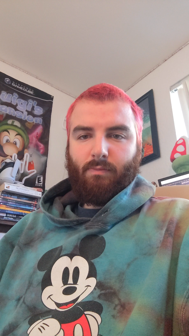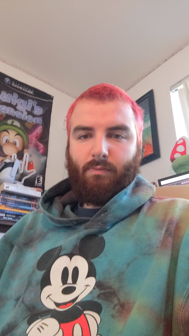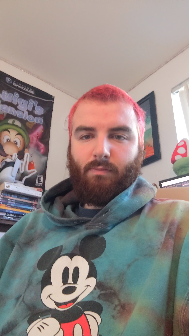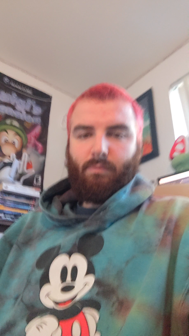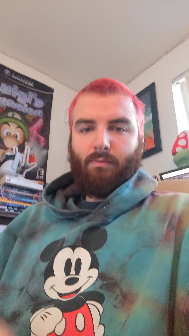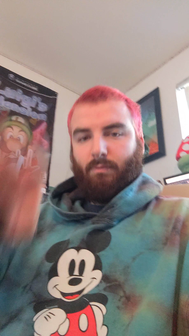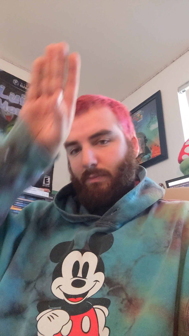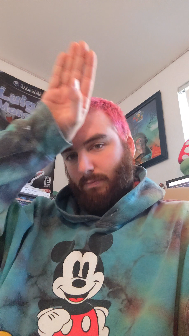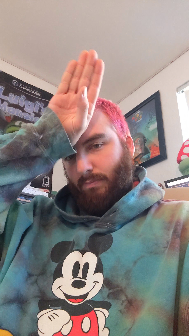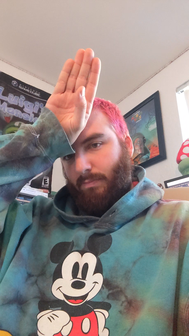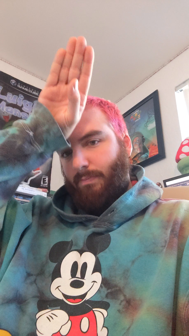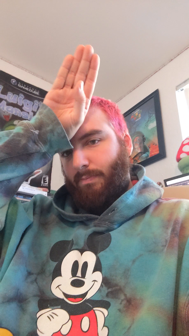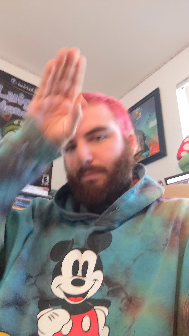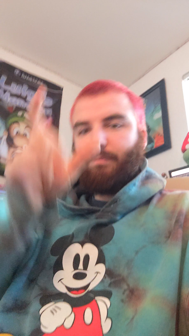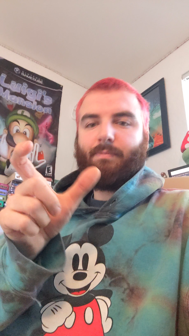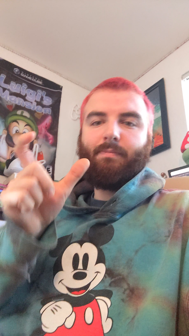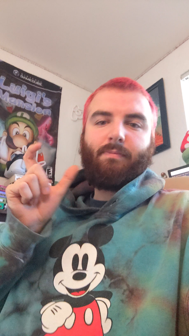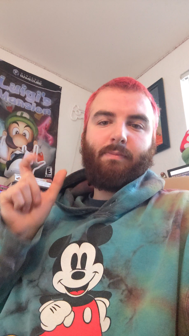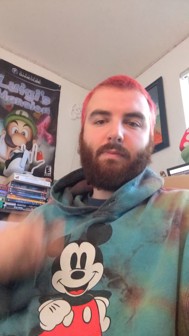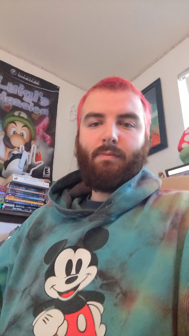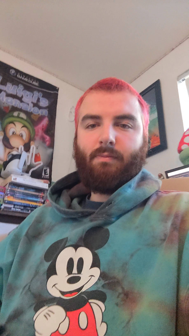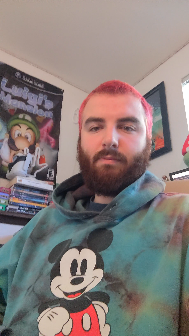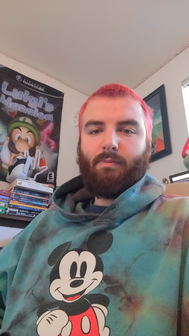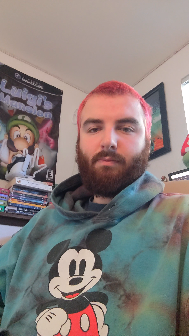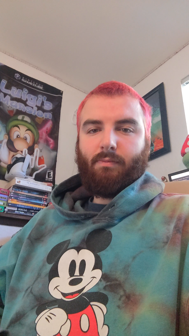fire truck